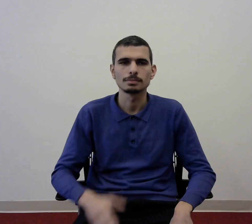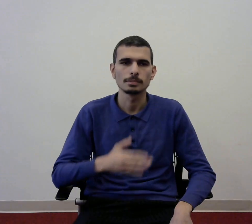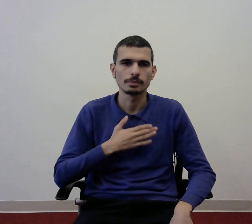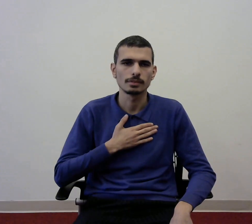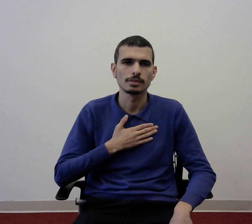mənim